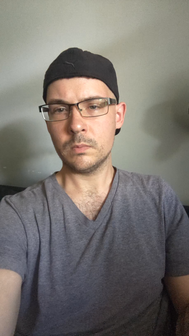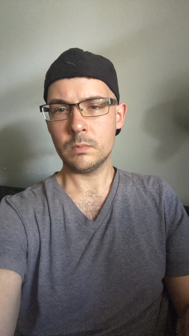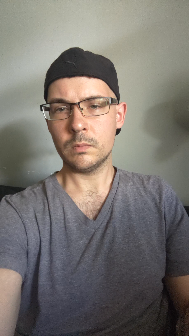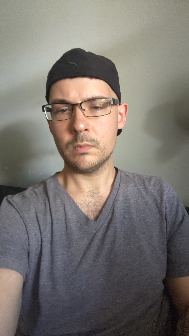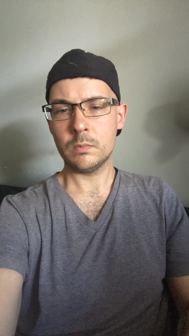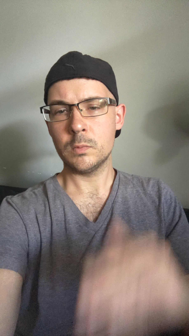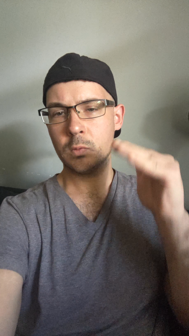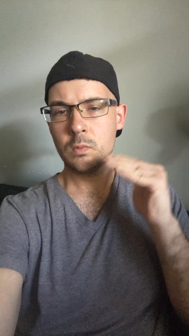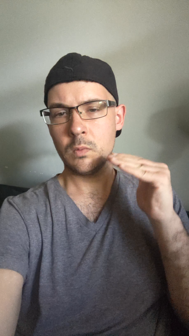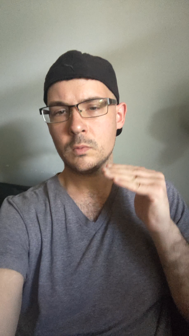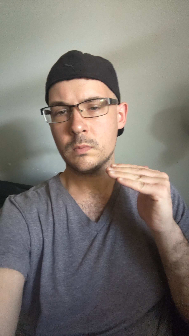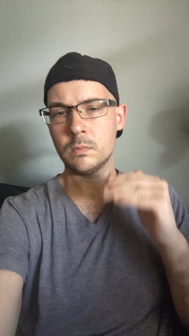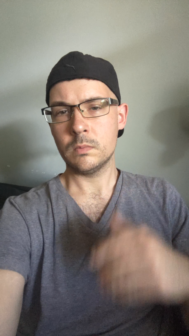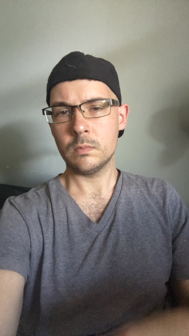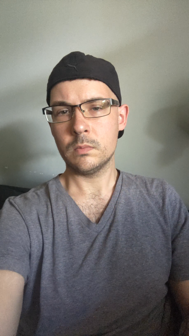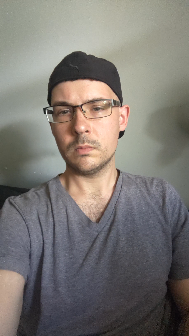short